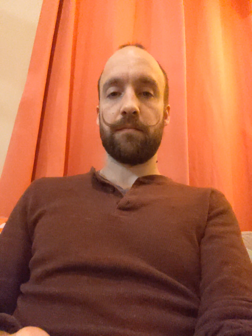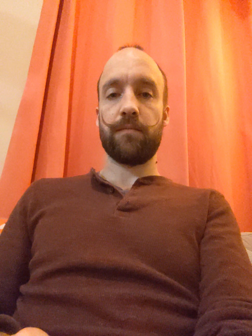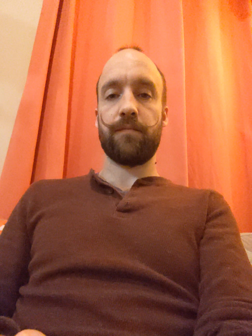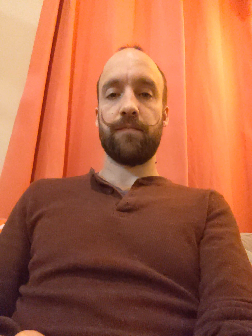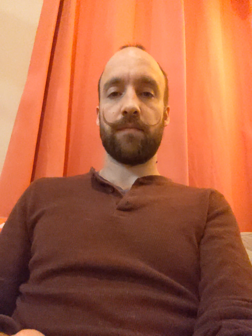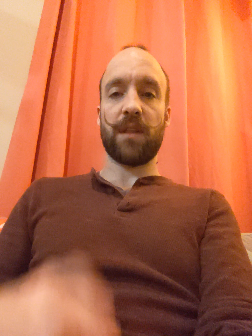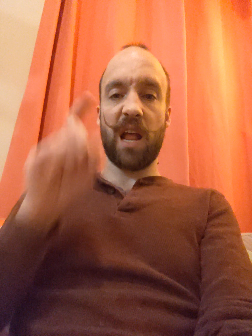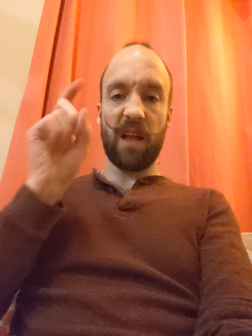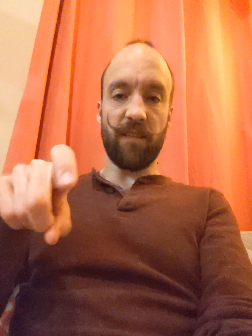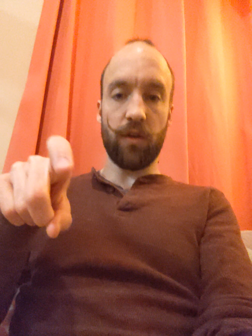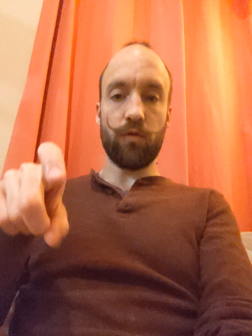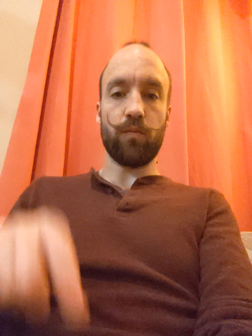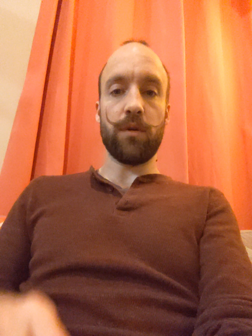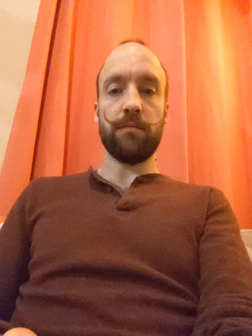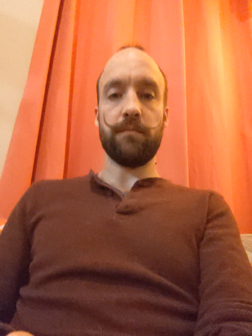have to